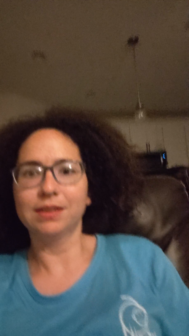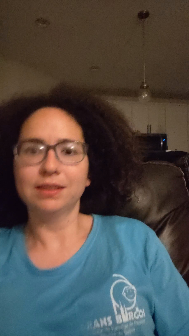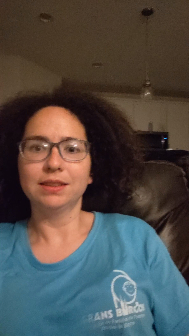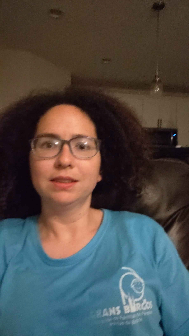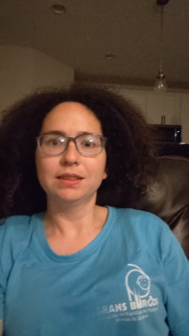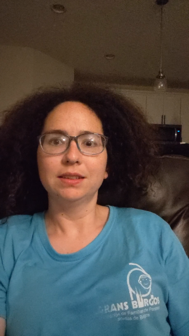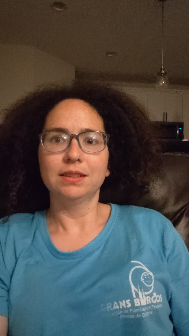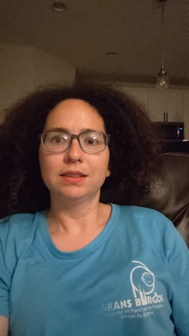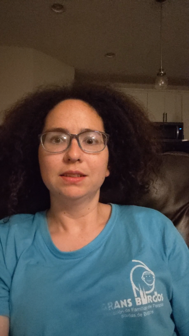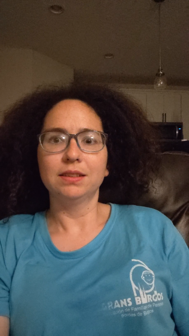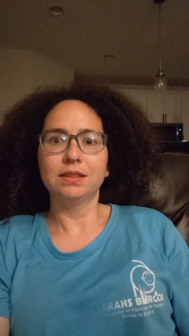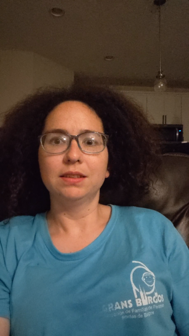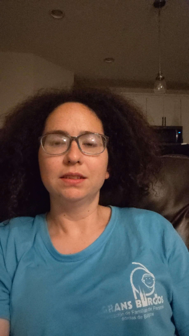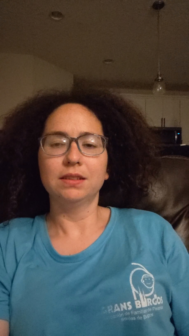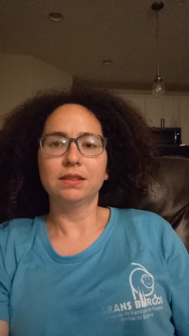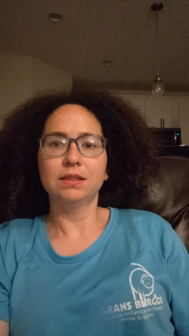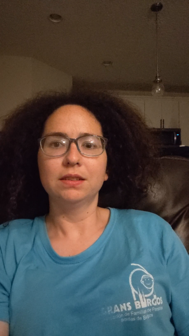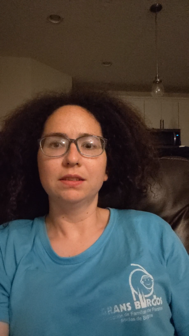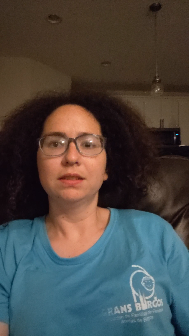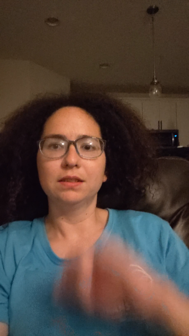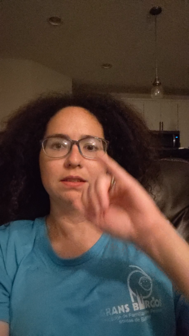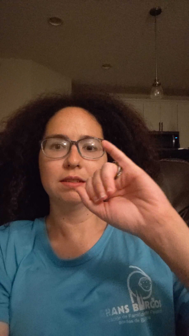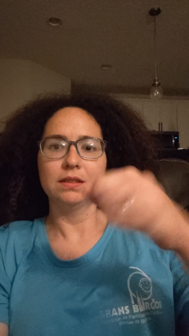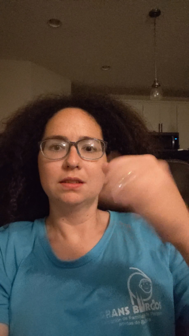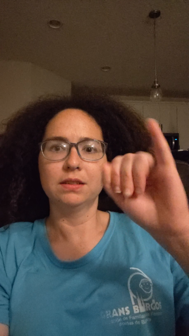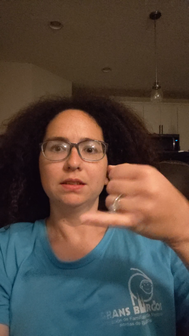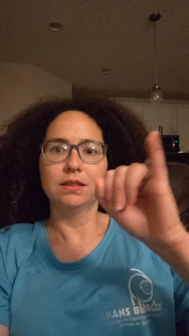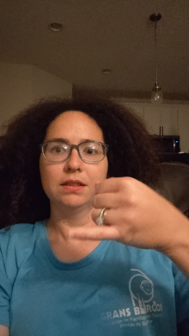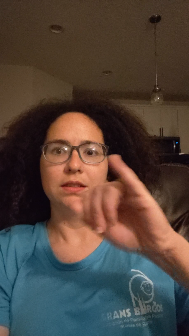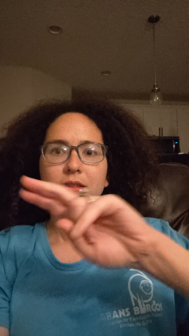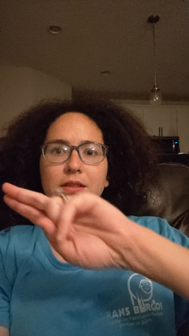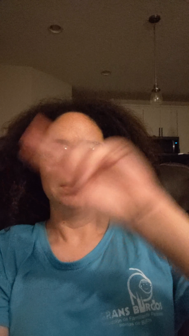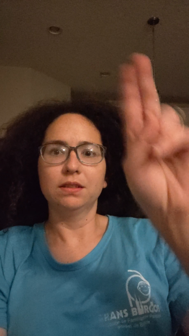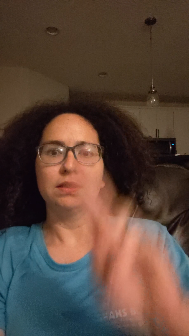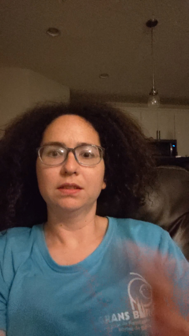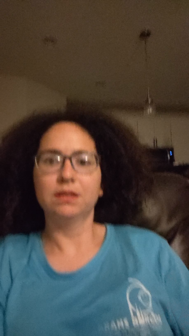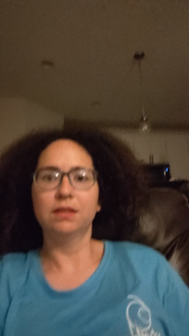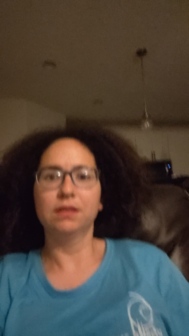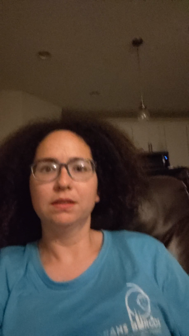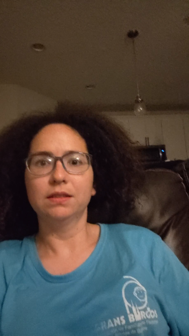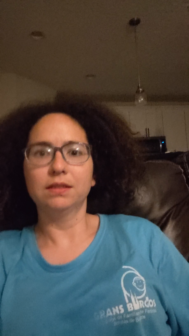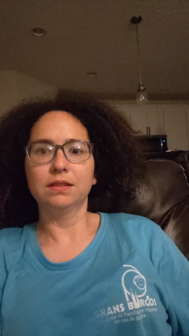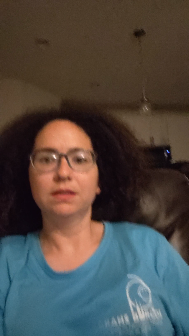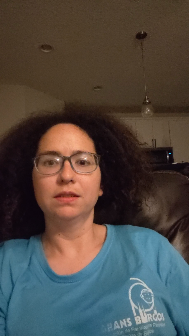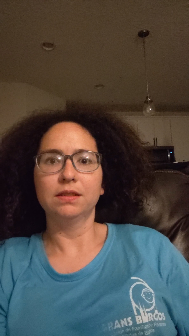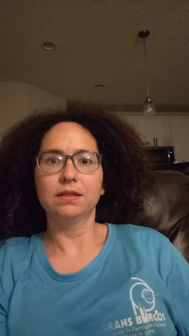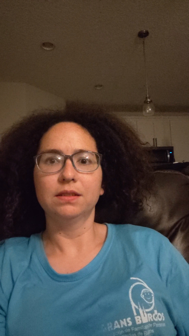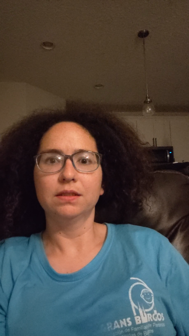jelly